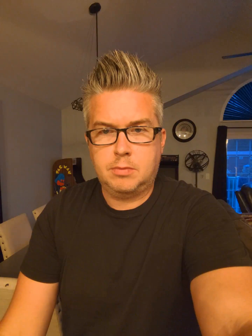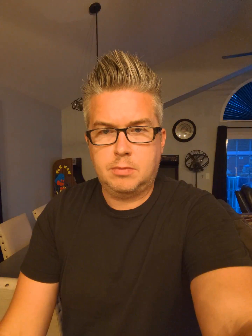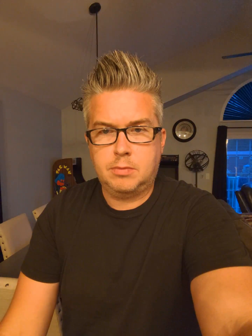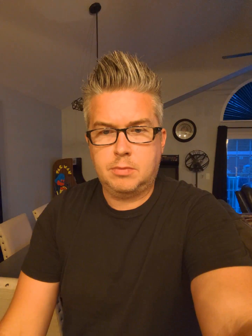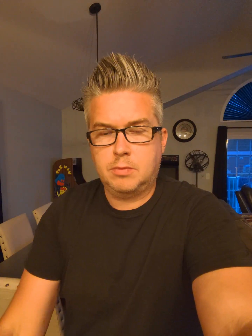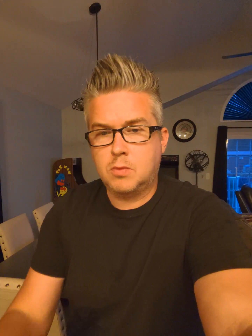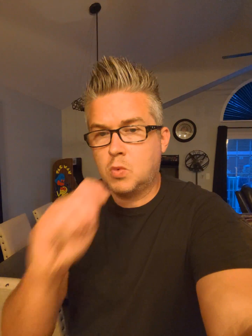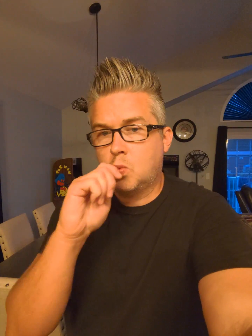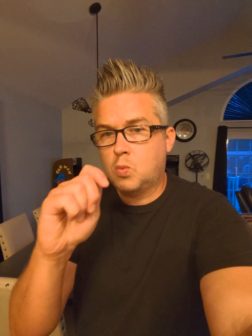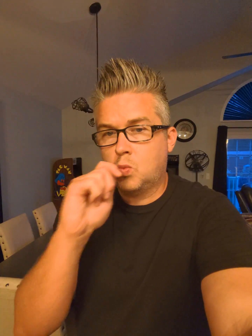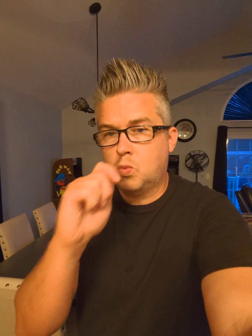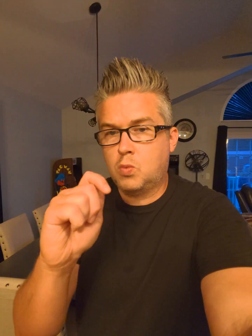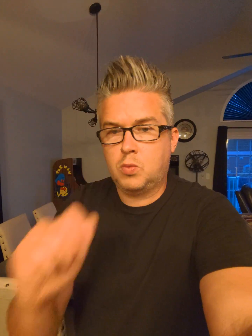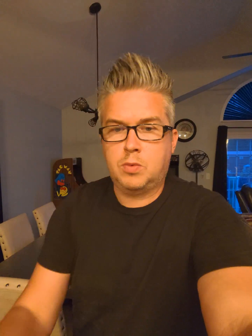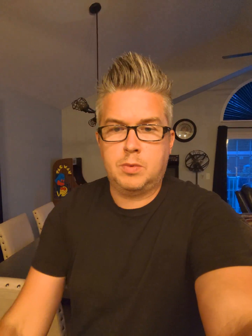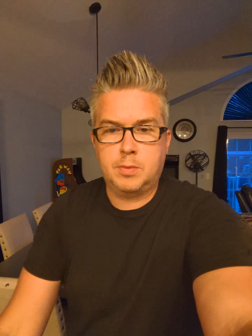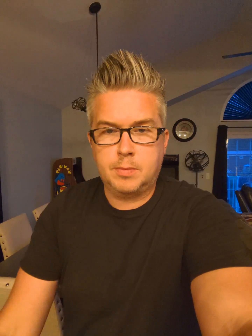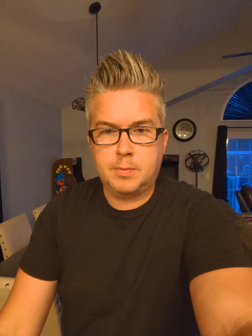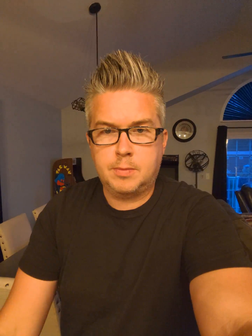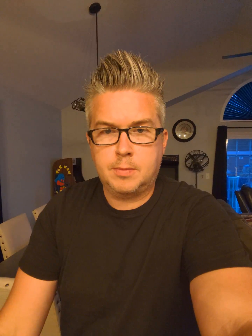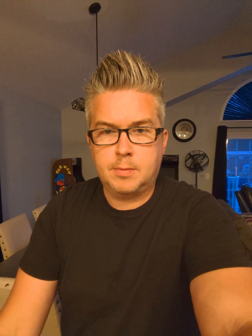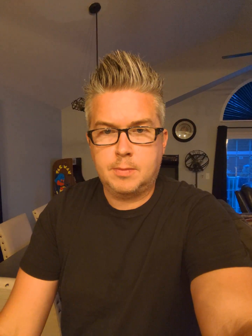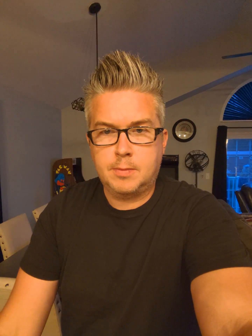popsicle